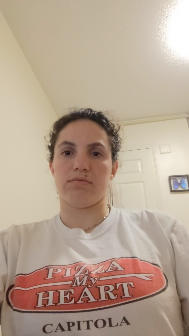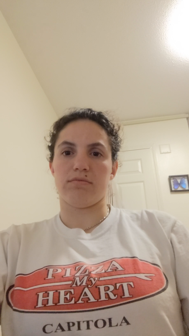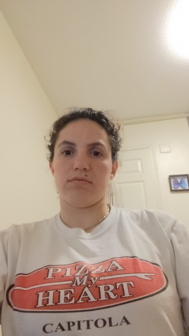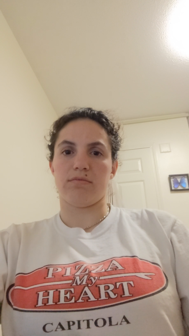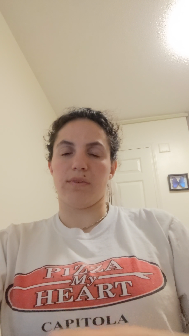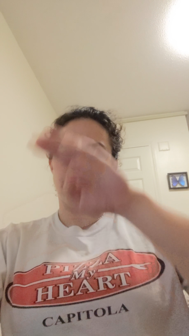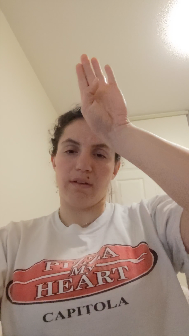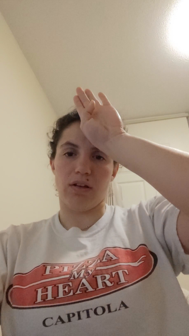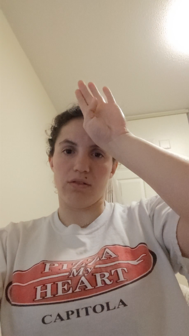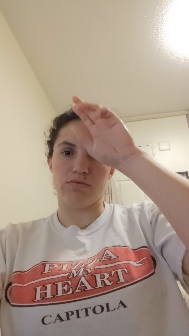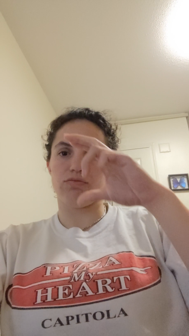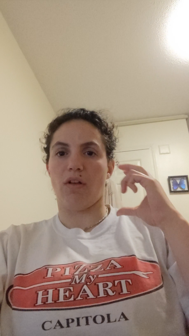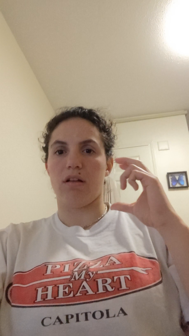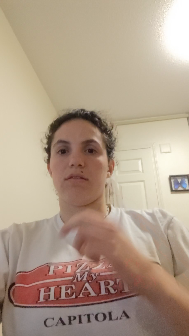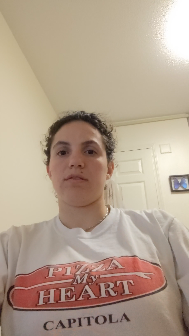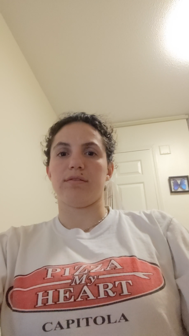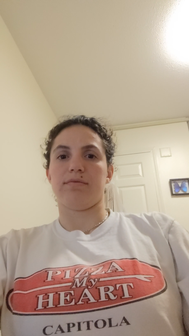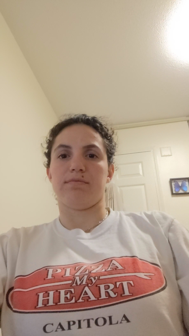fire truck